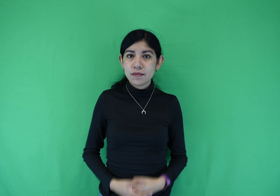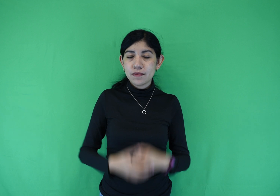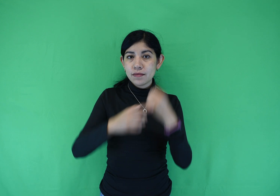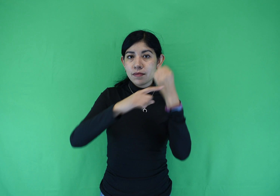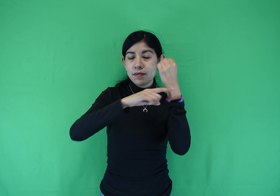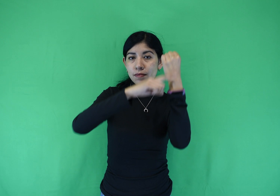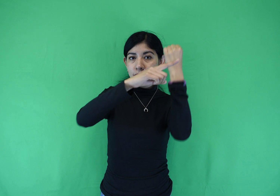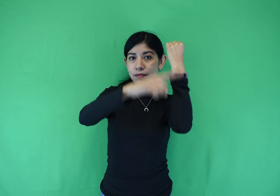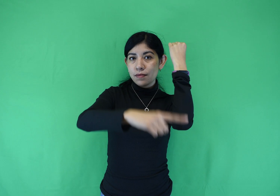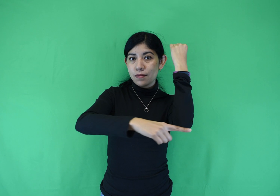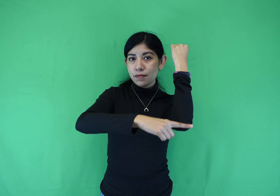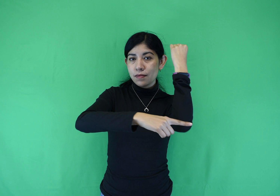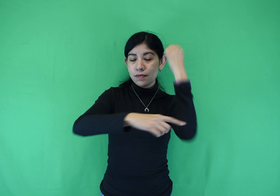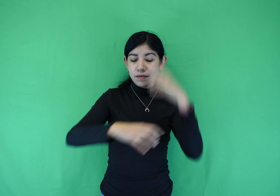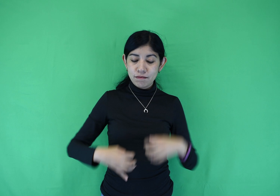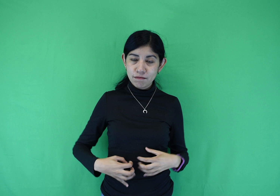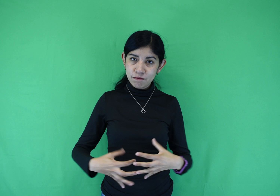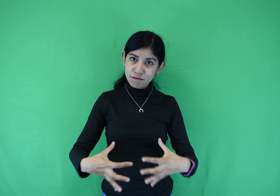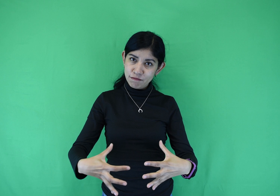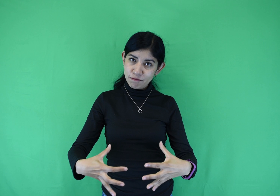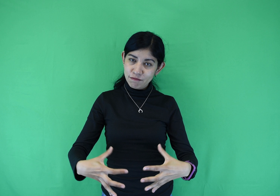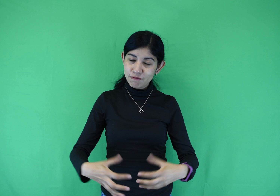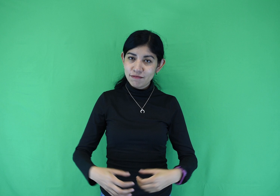embarazada